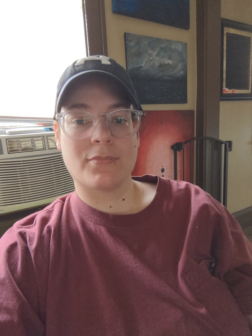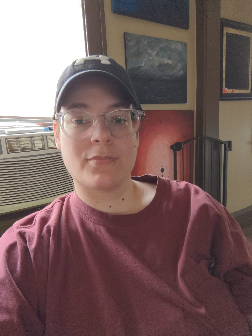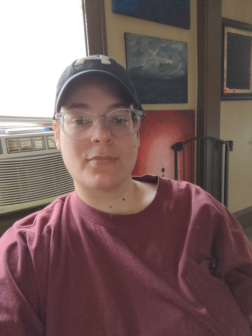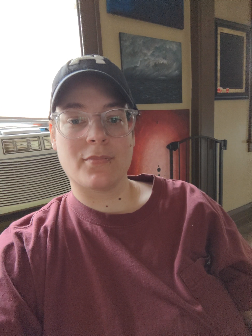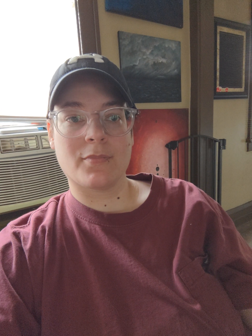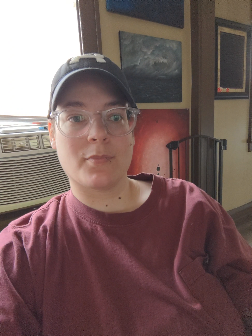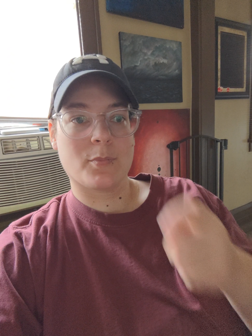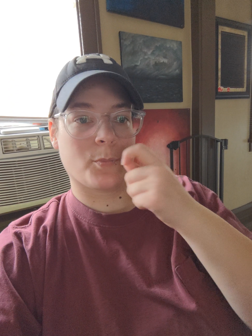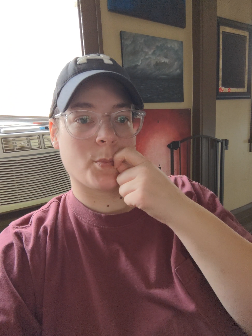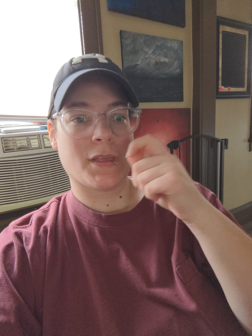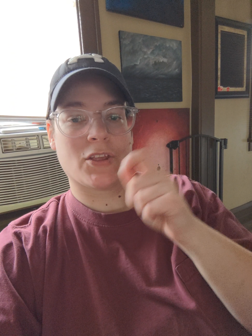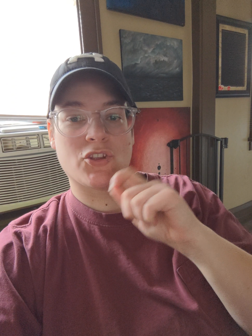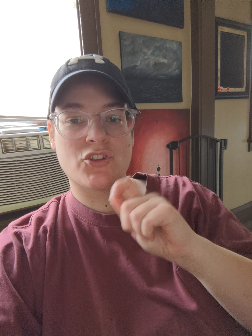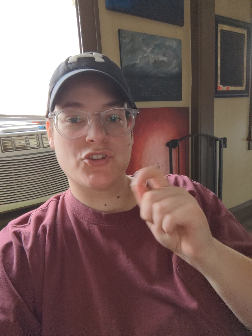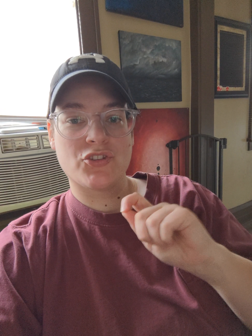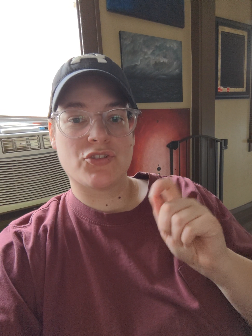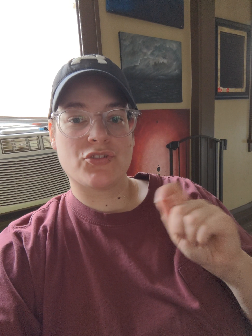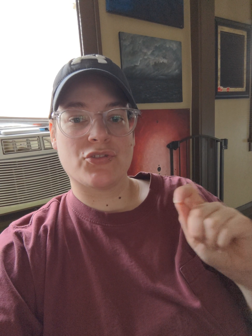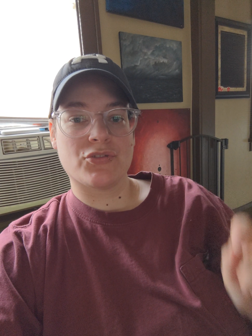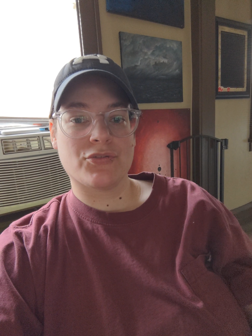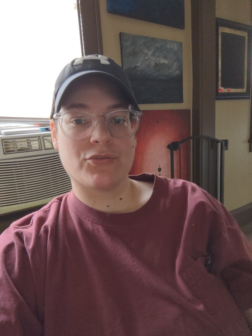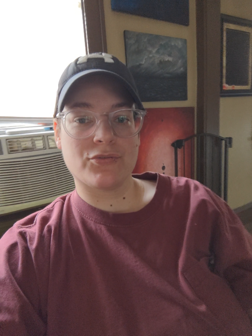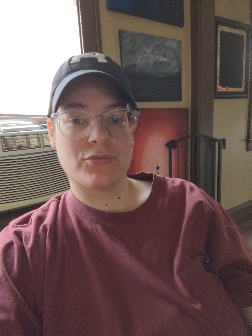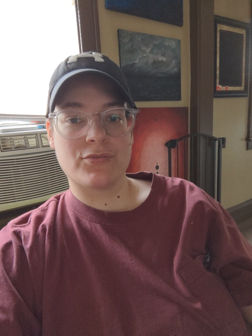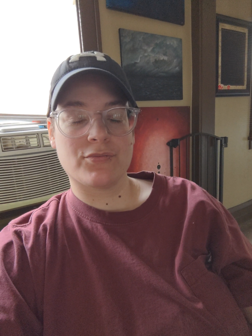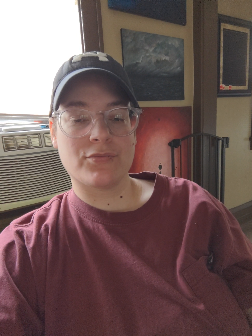pencil